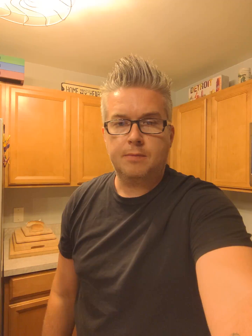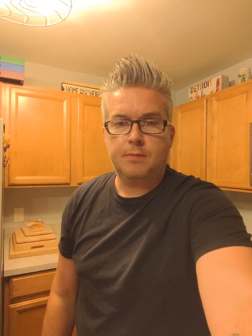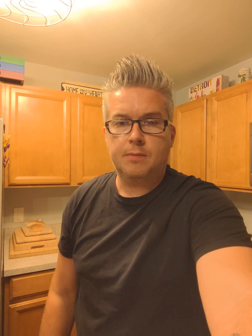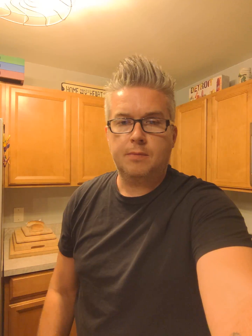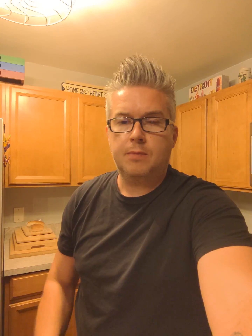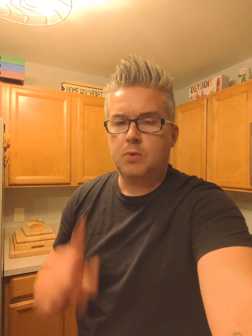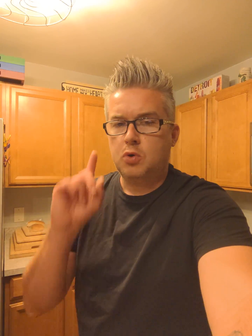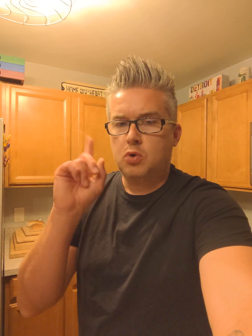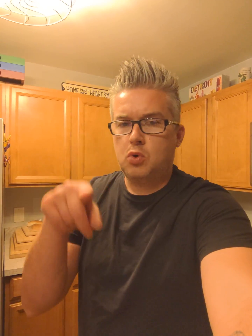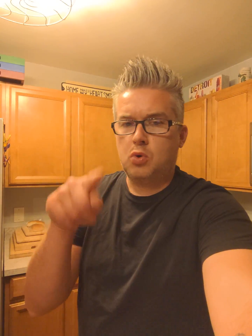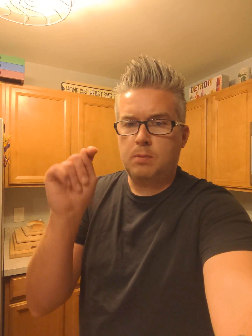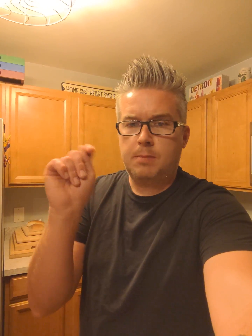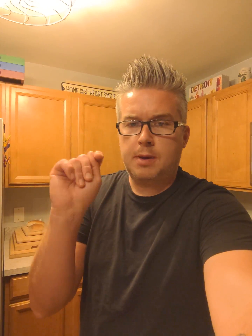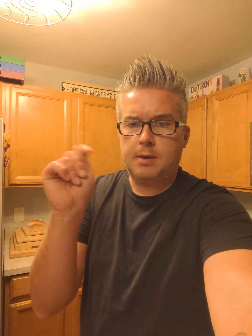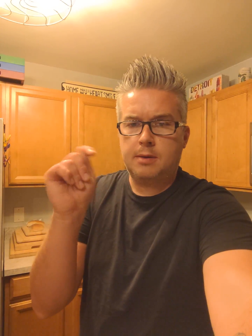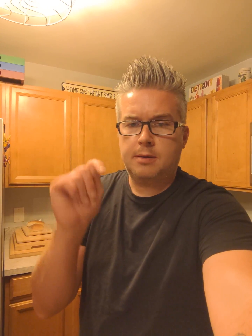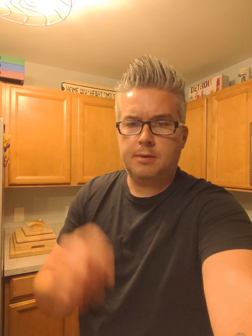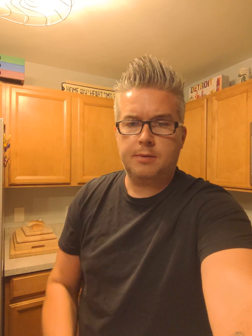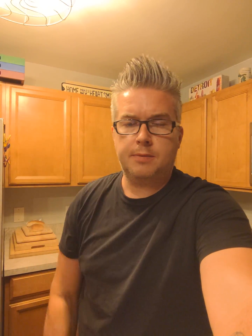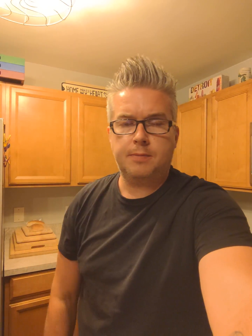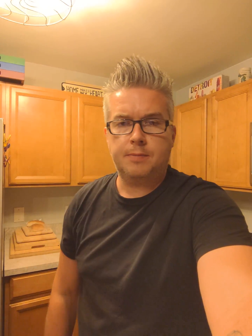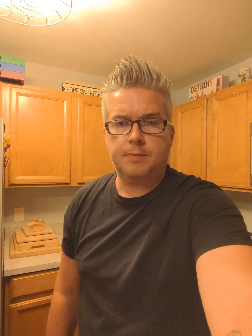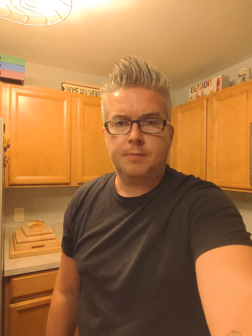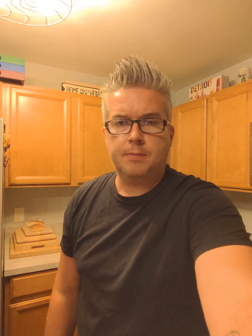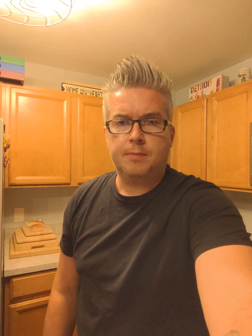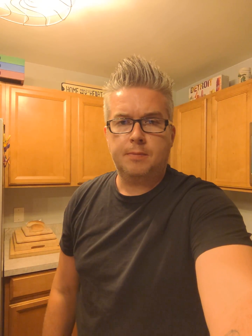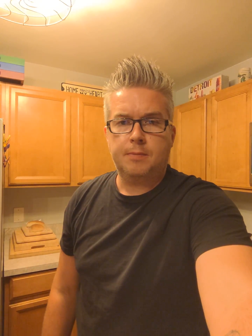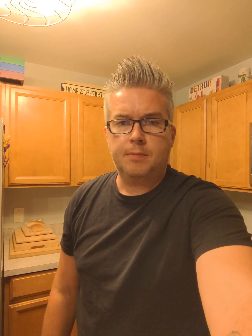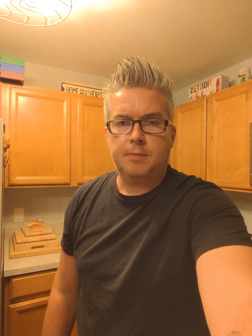go potty